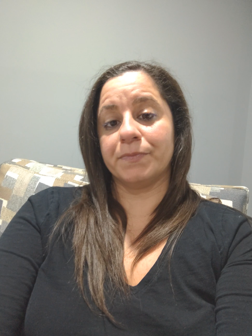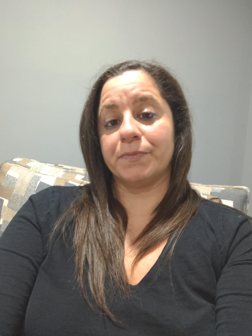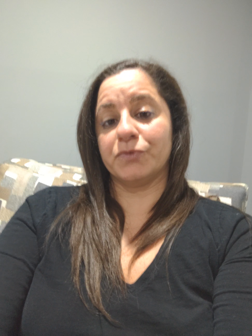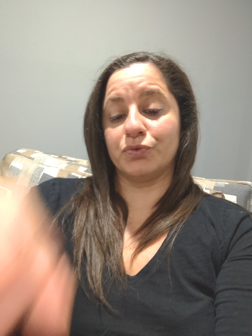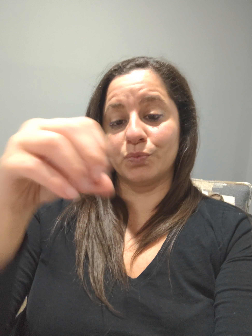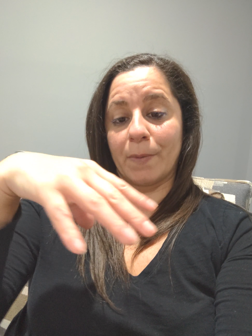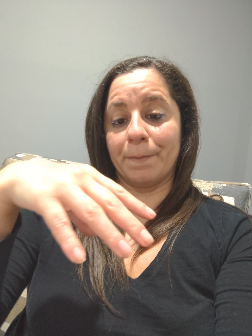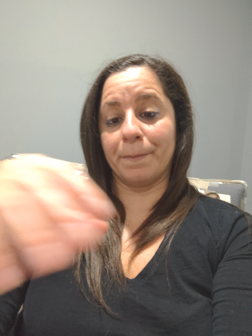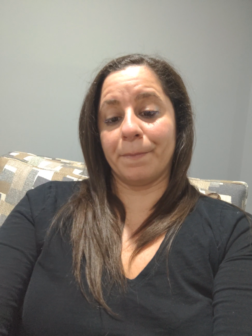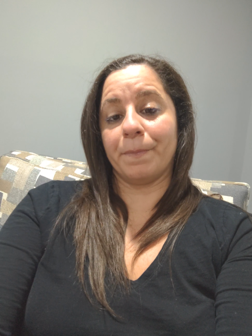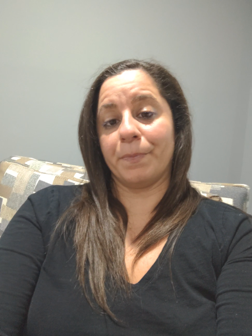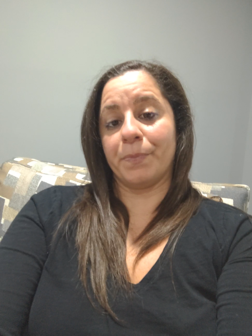drop